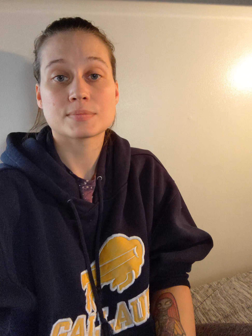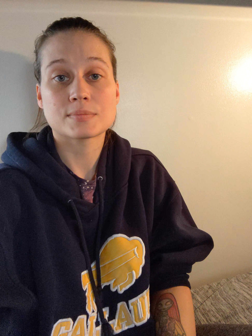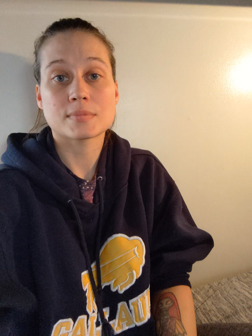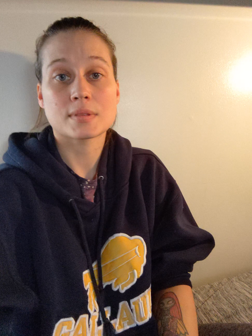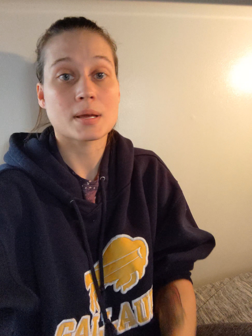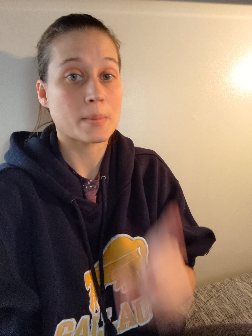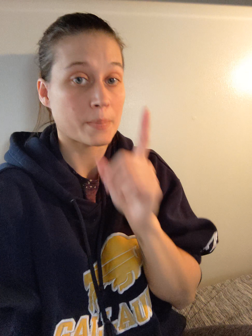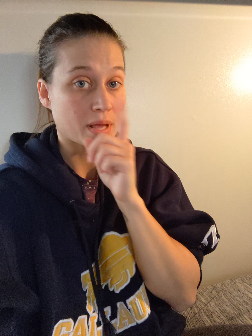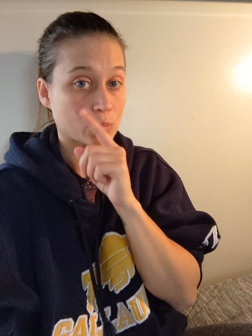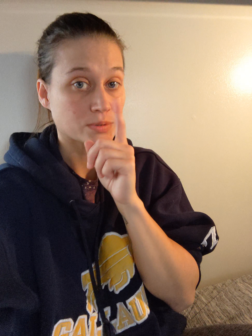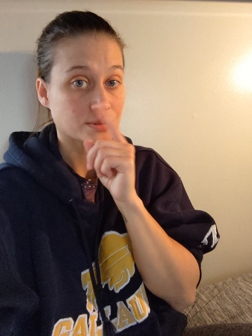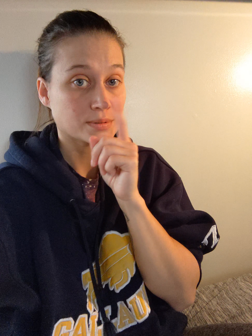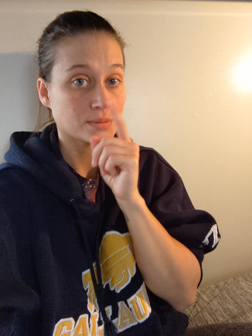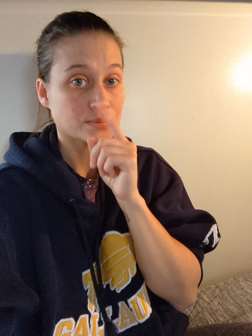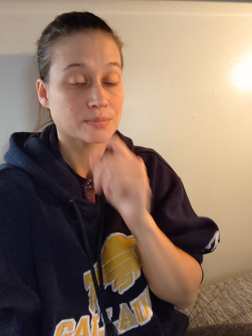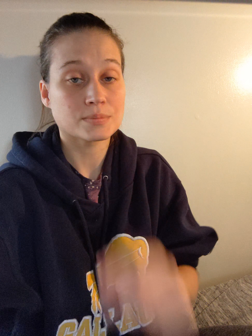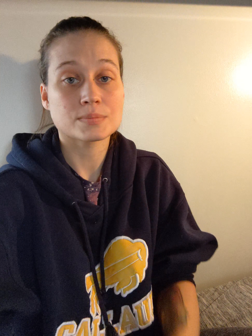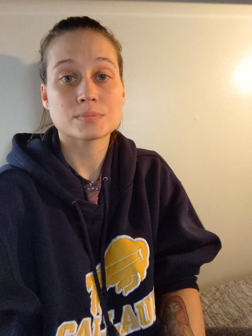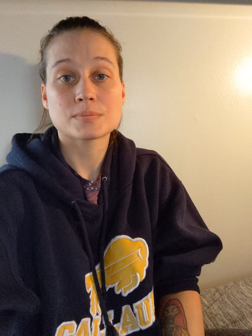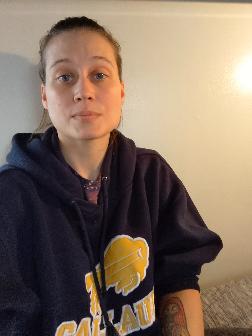mouse